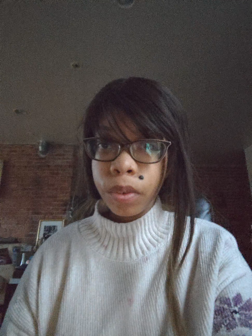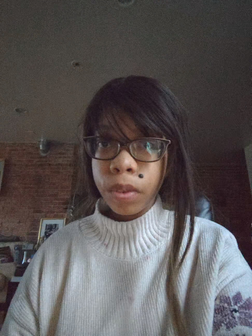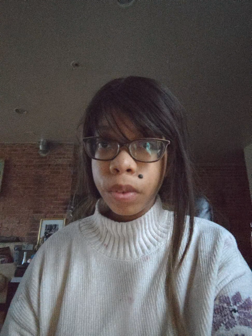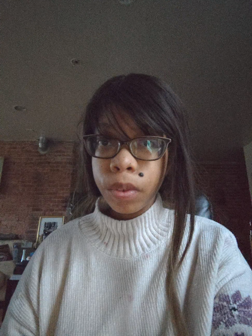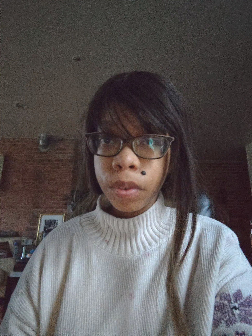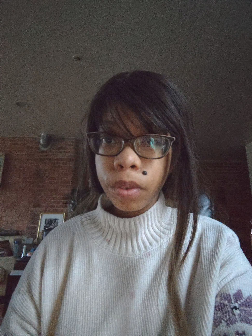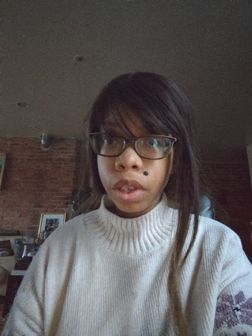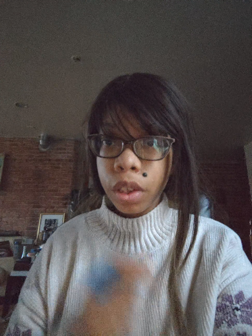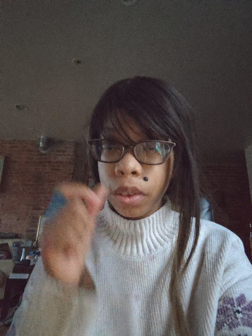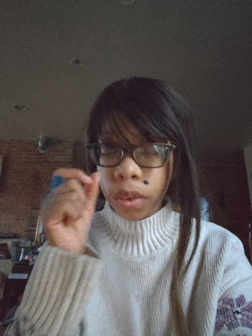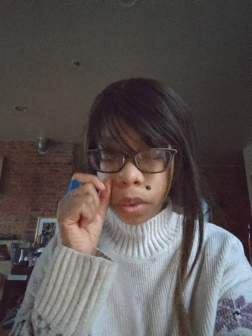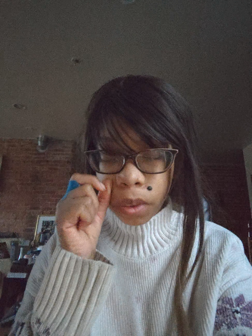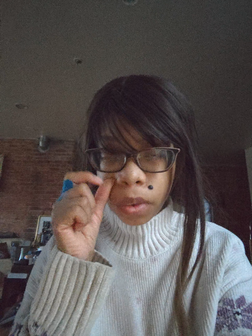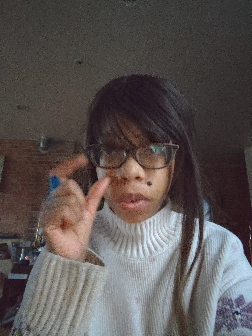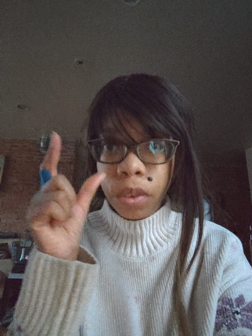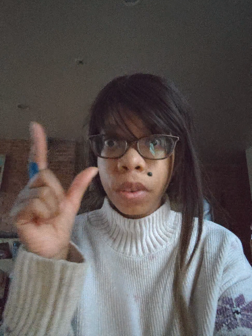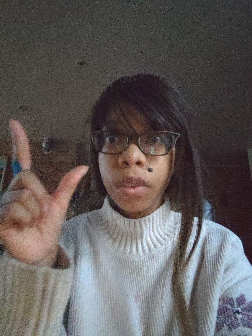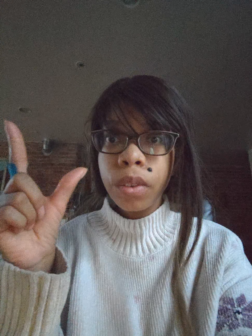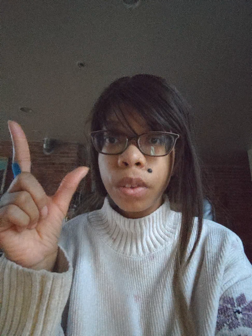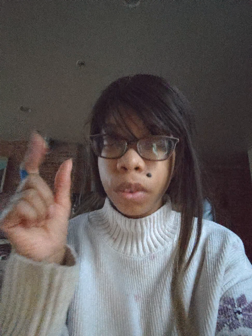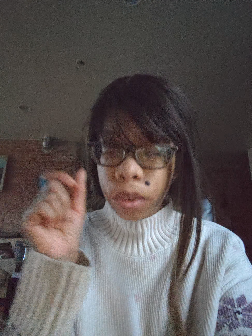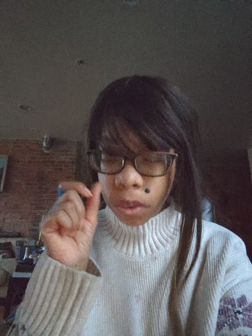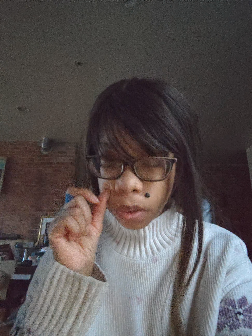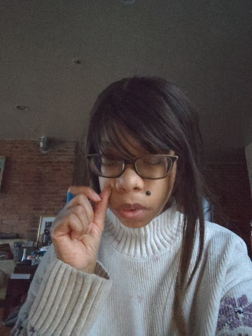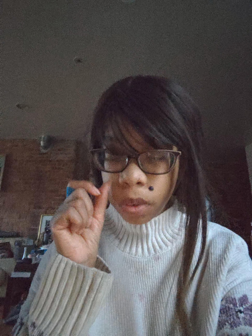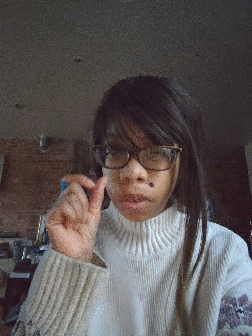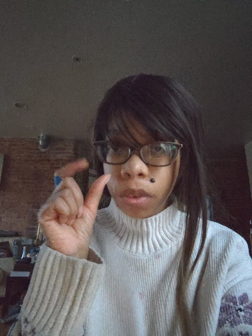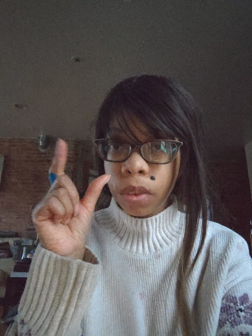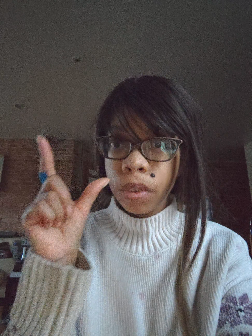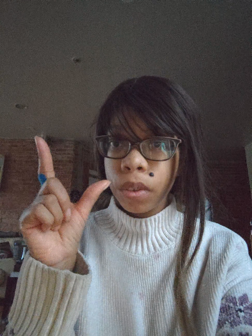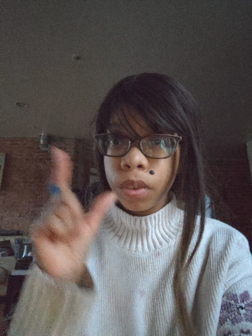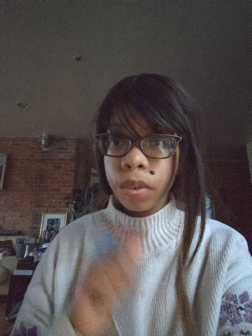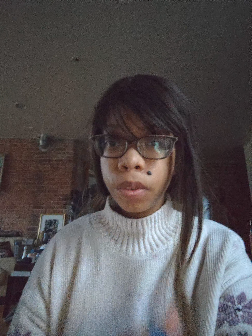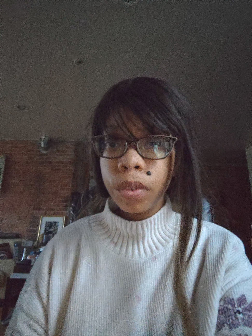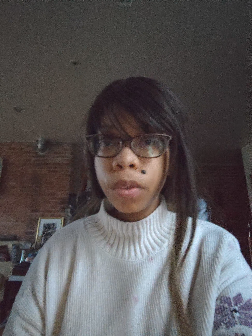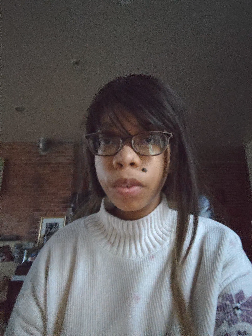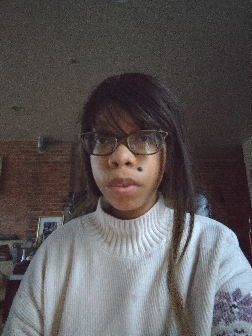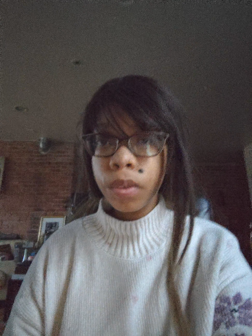wake